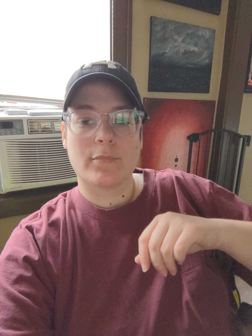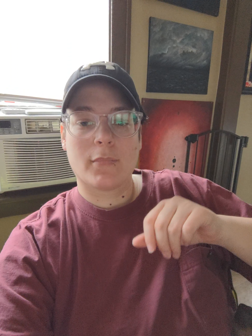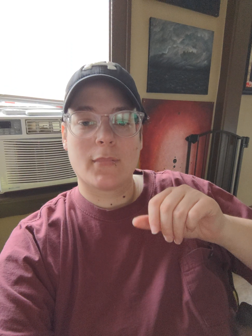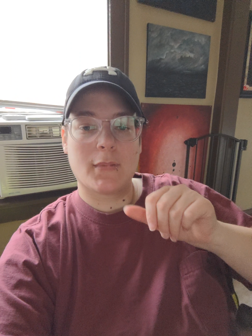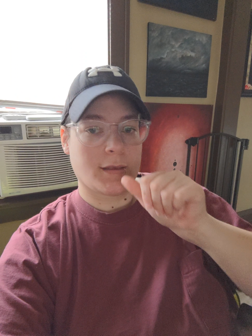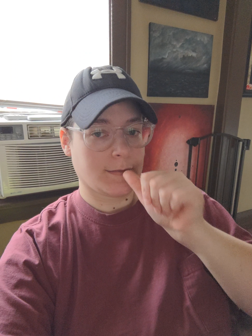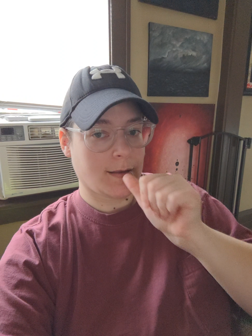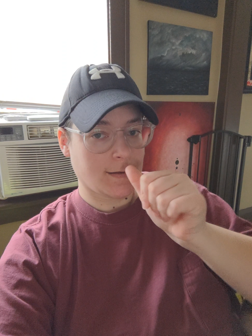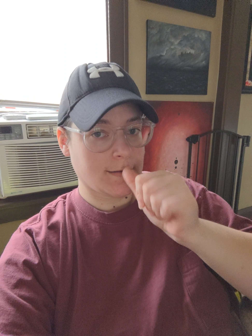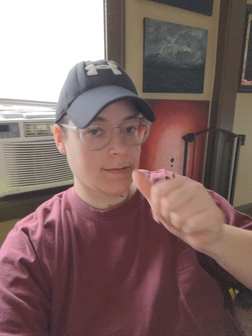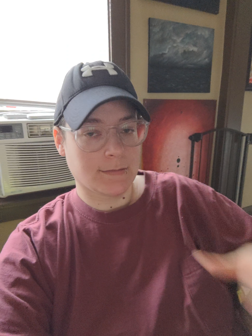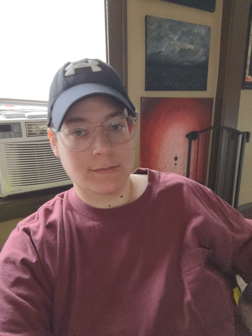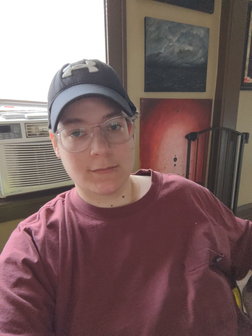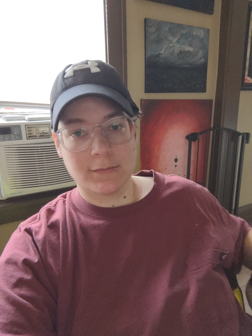nuts